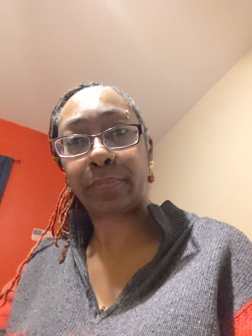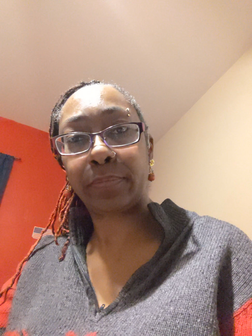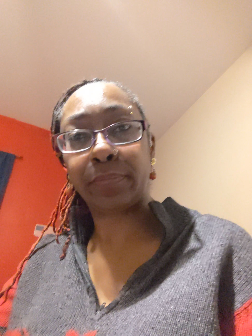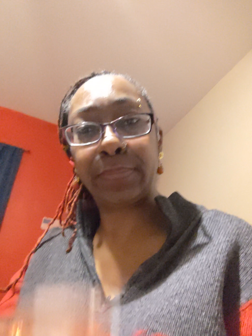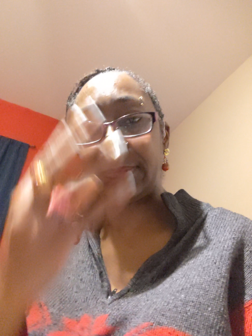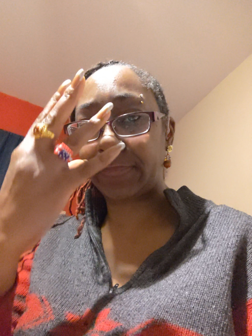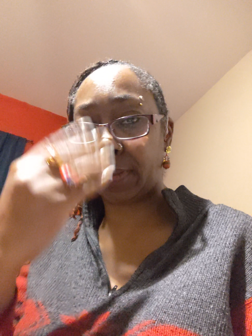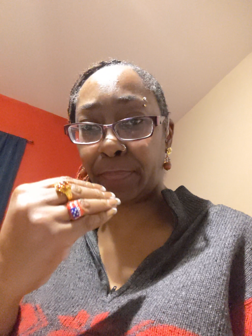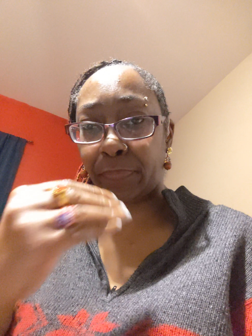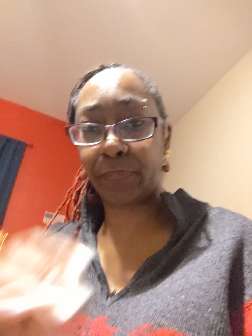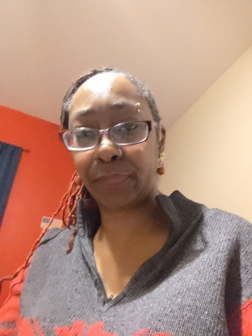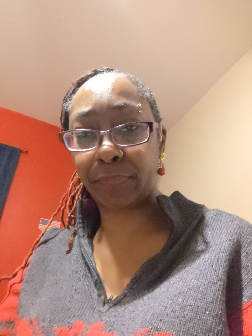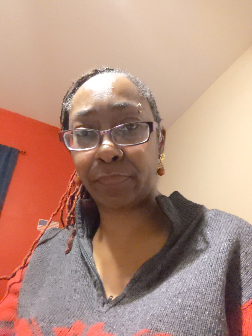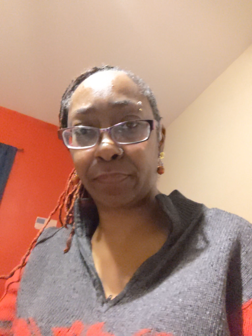sleep